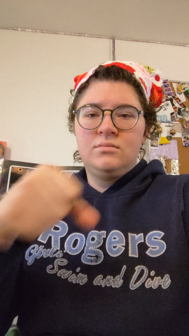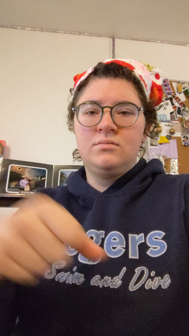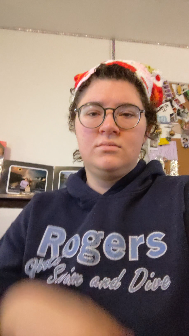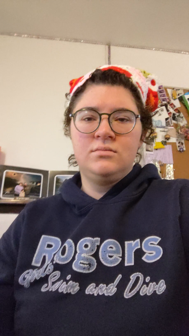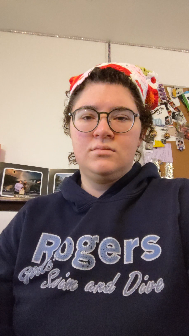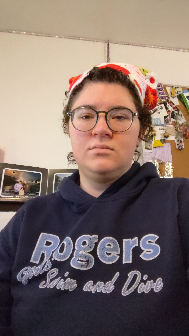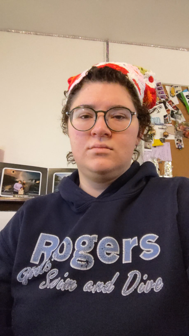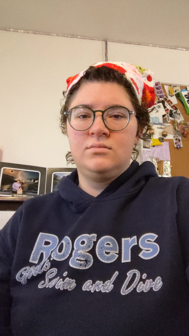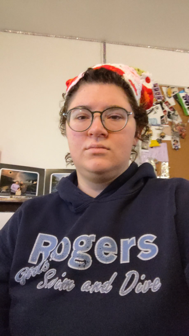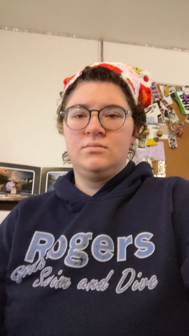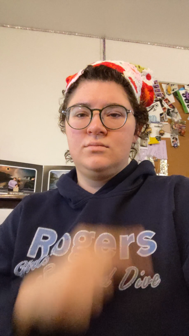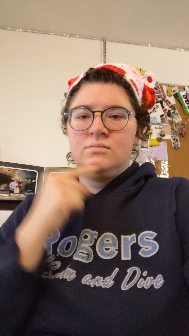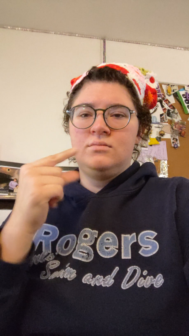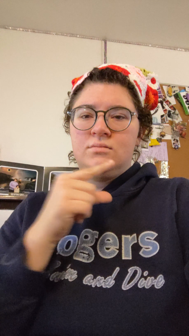glue